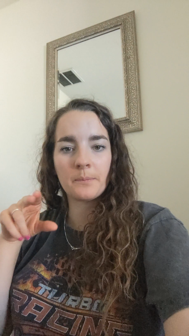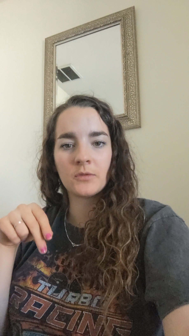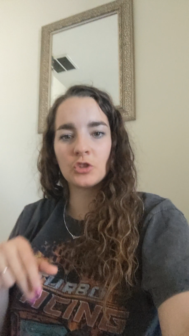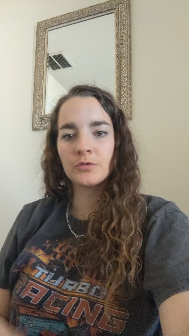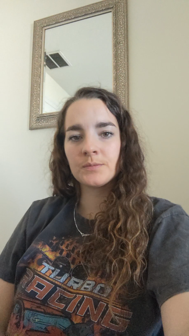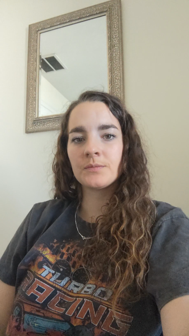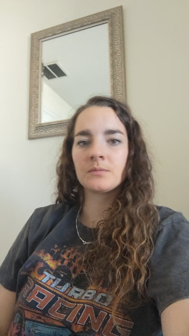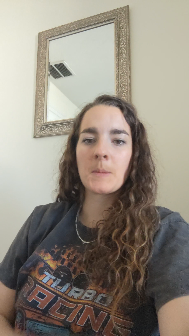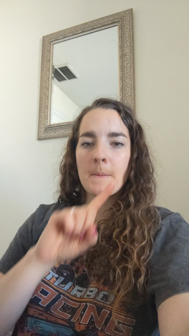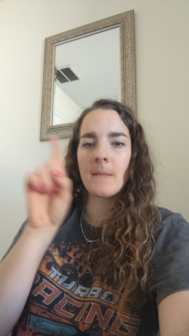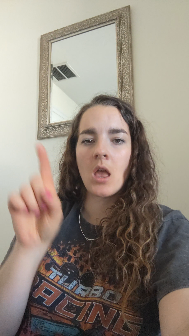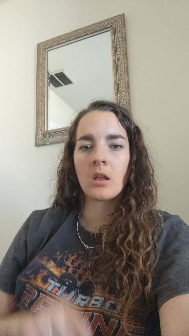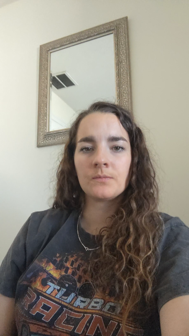but